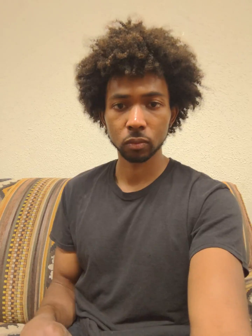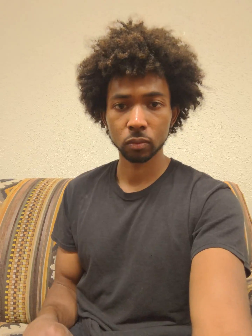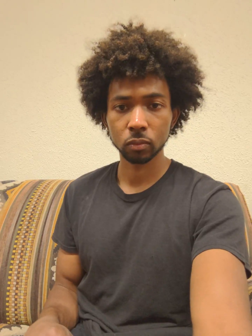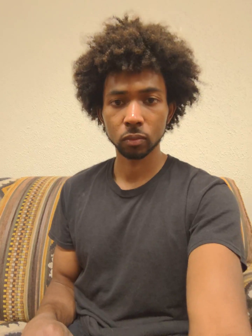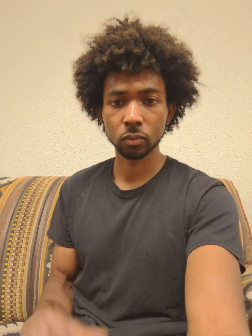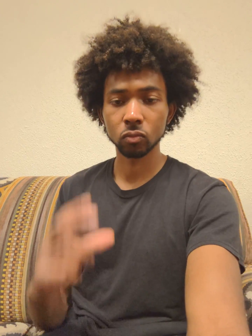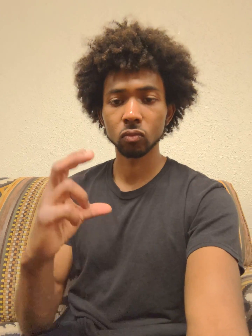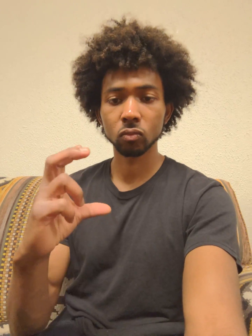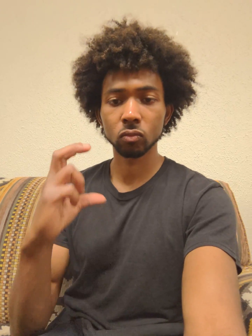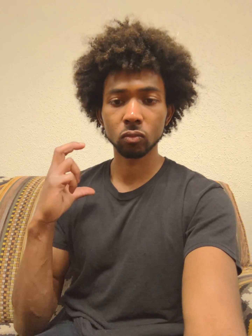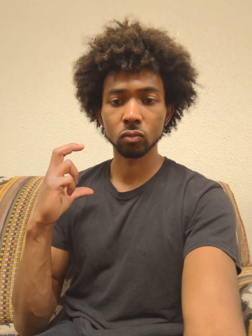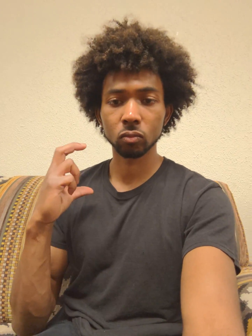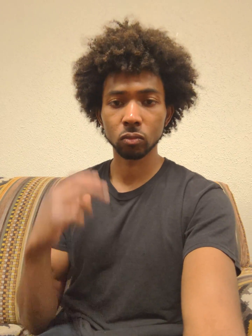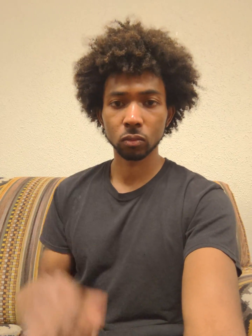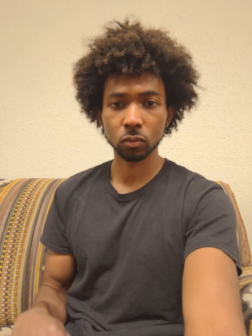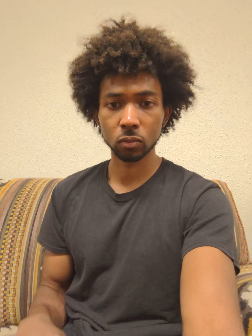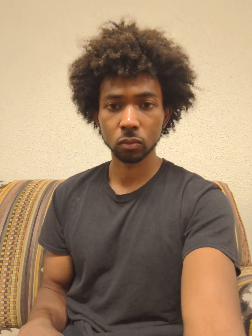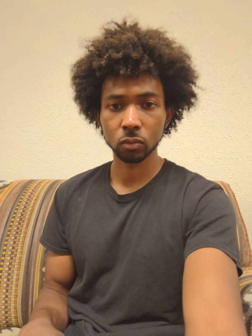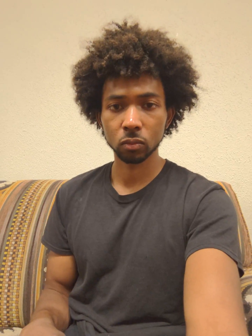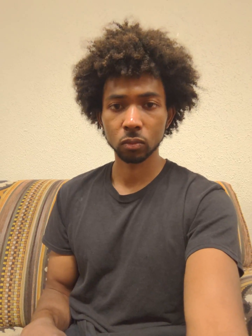bus